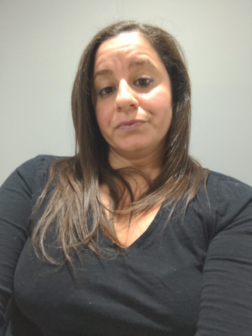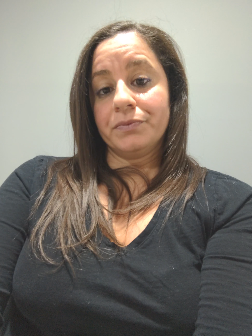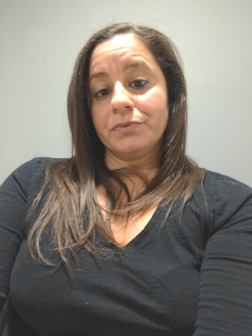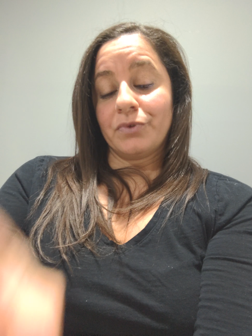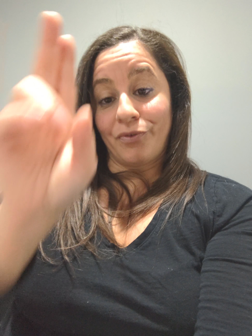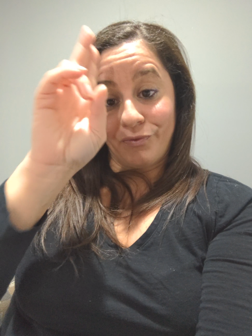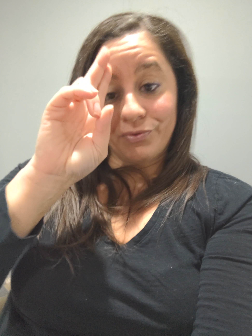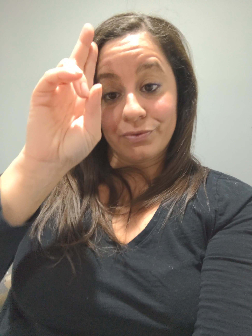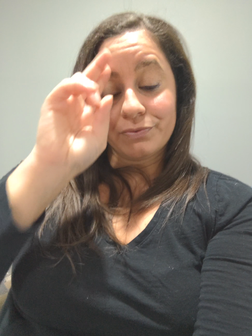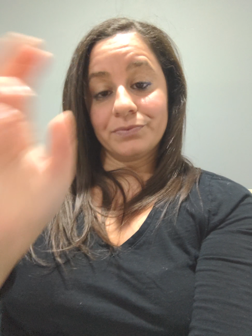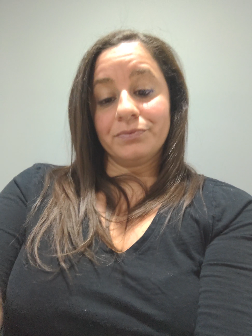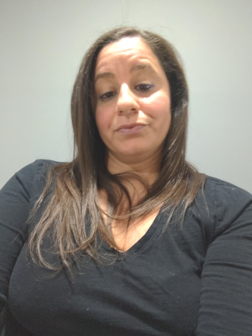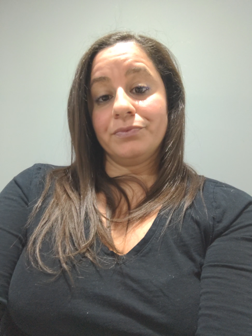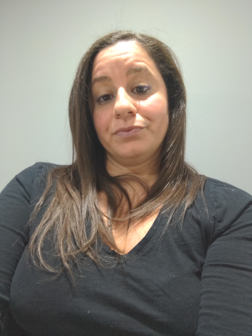uncle